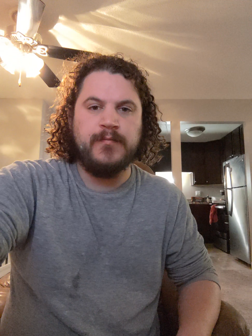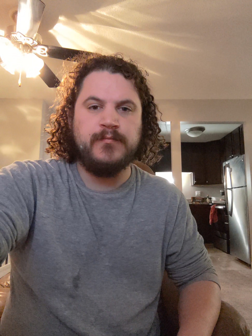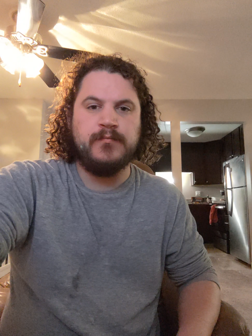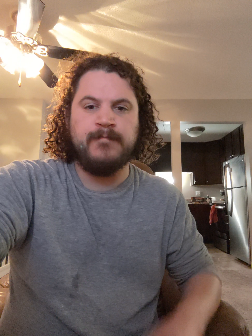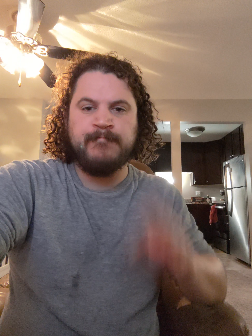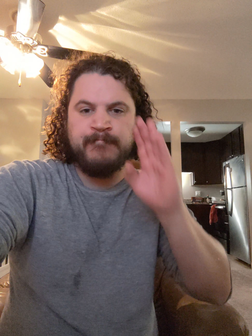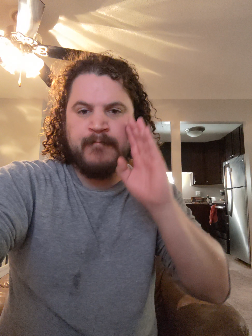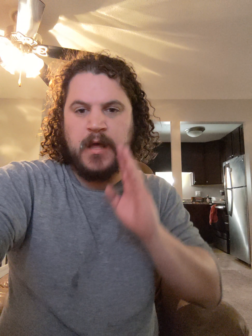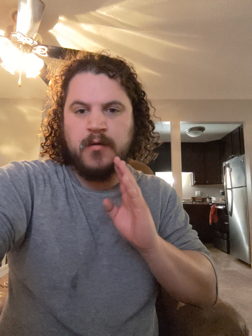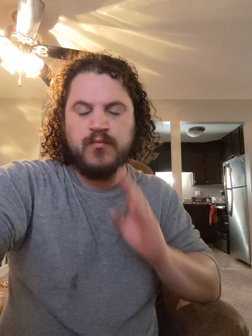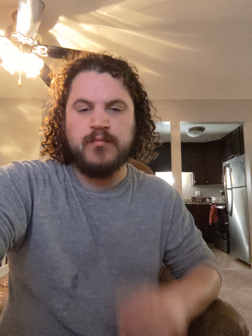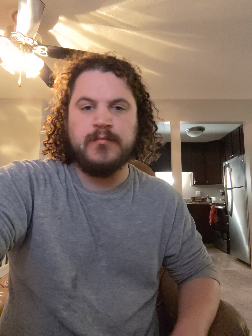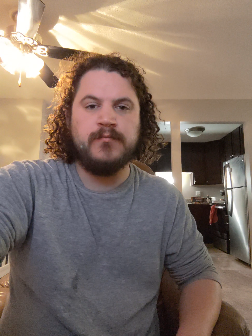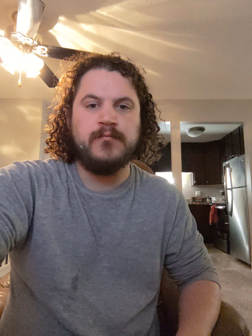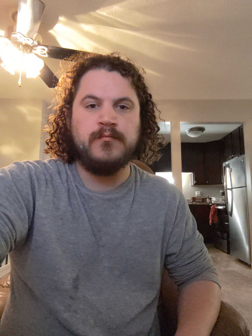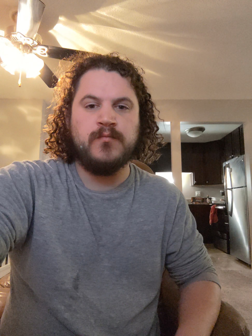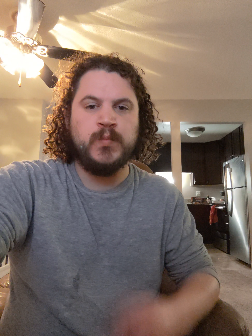brown